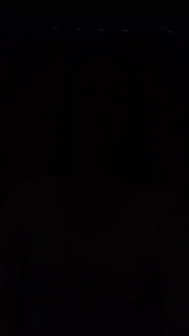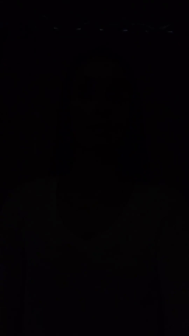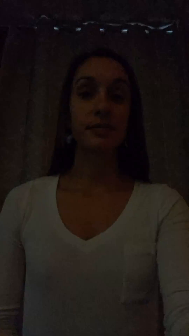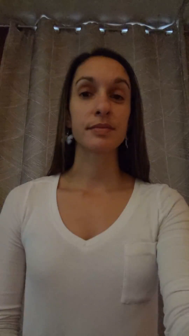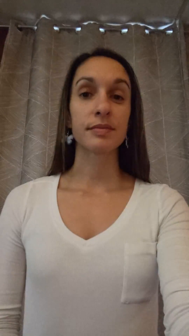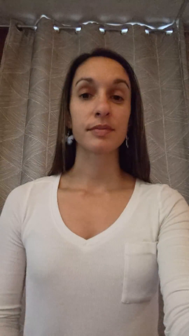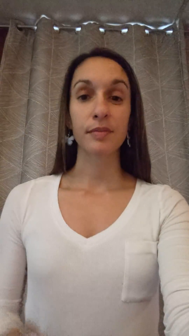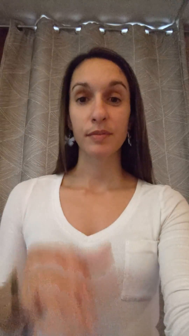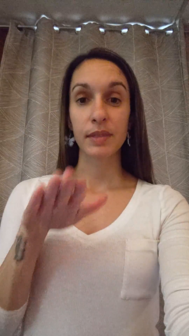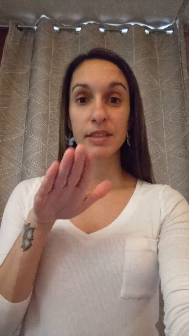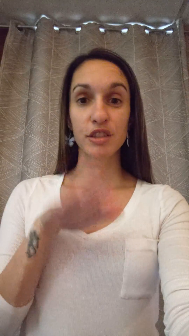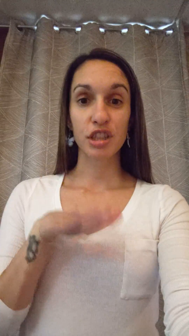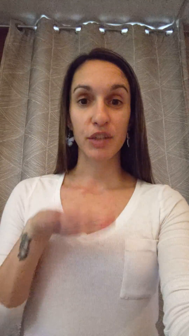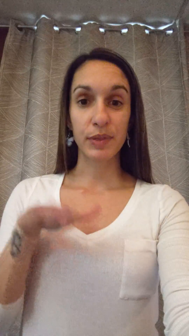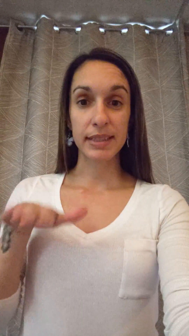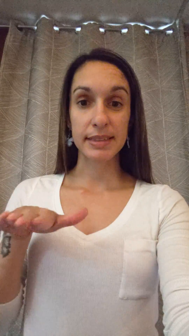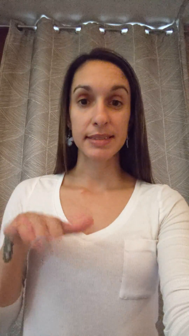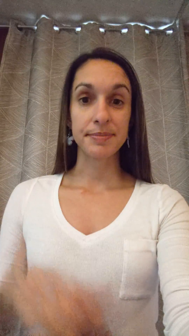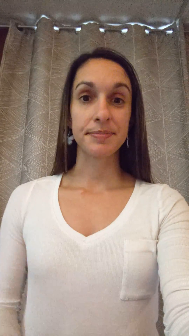children